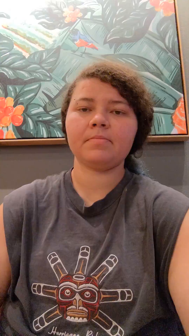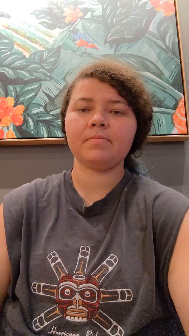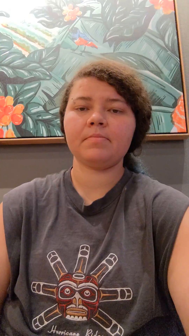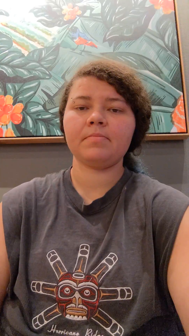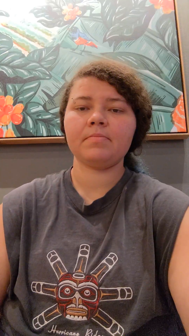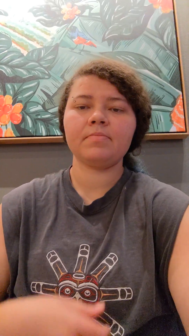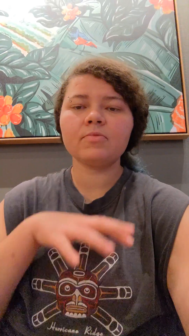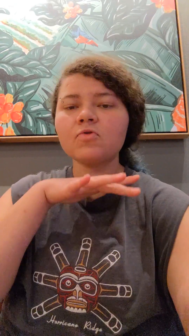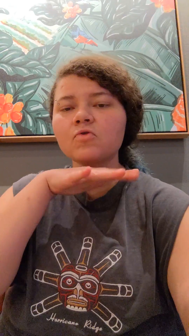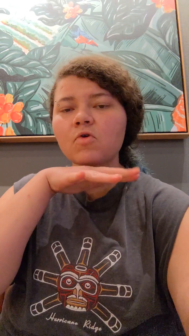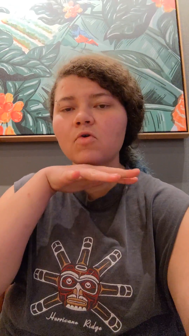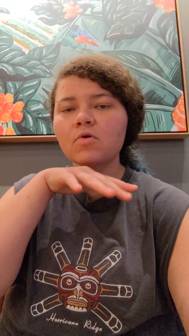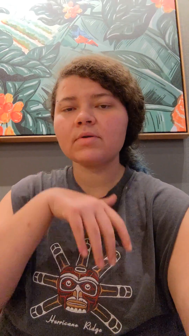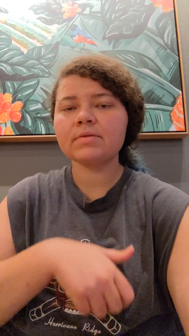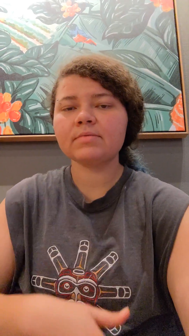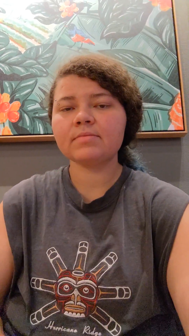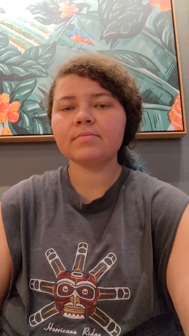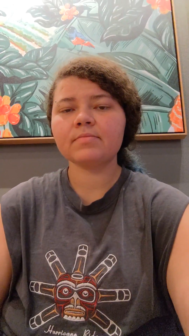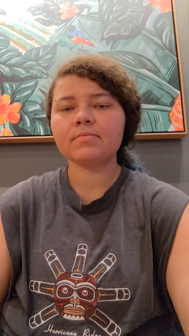naughty